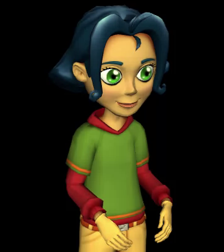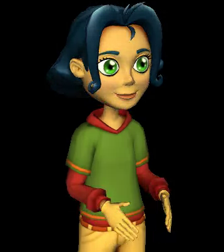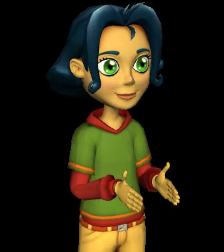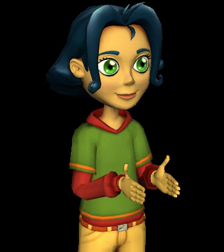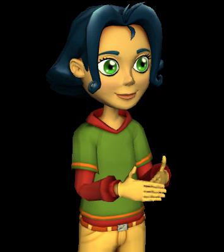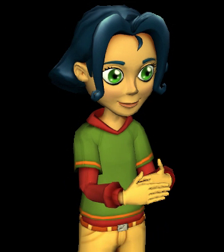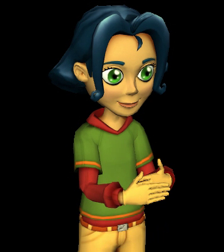حزمة